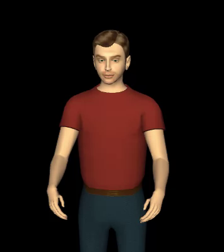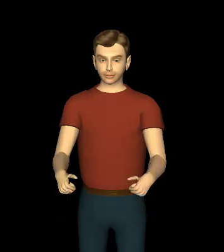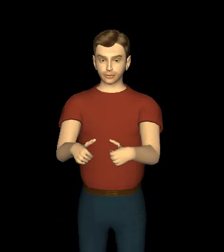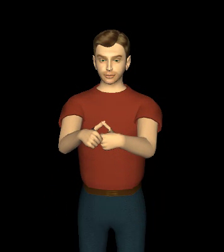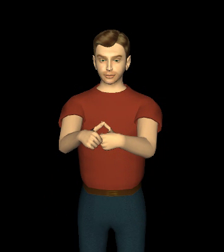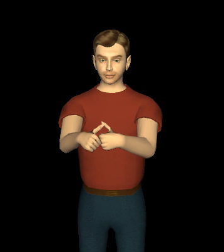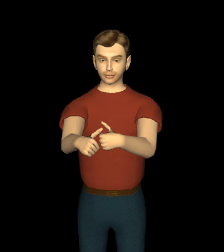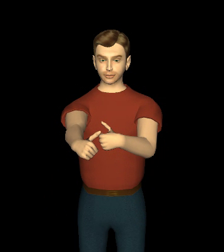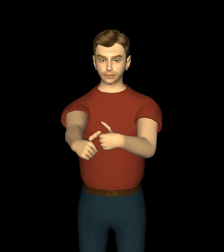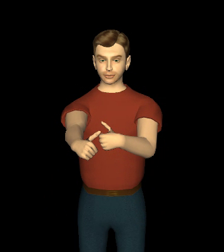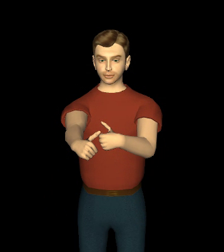مسافة